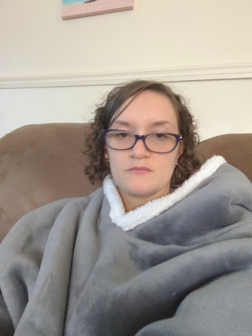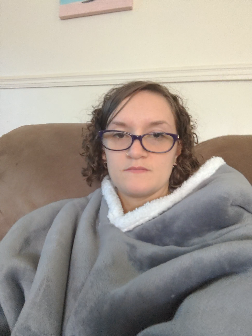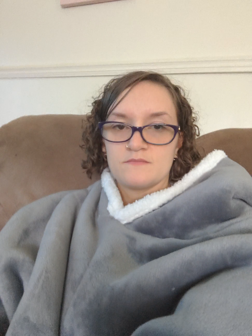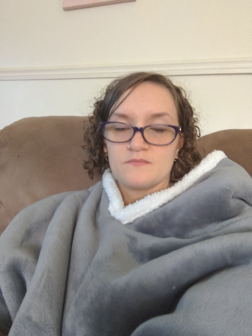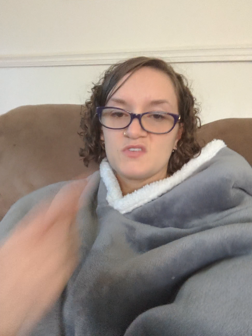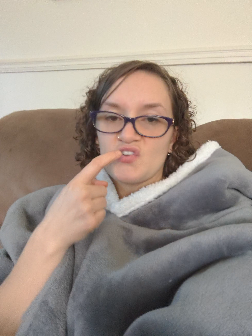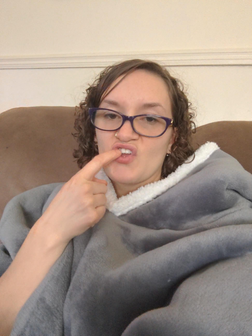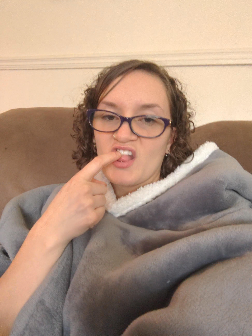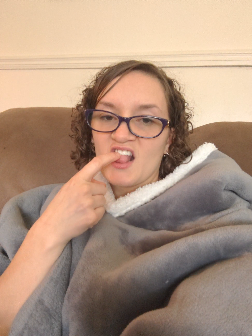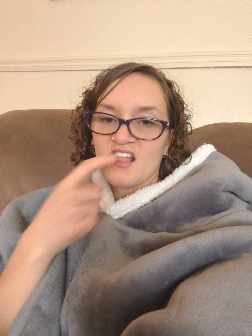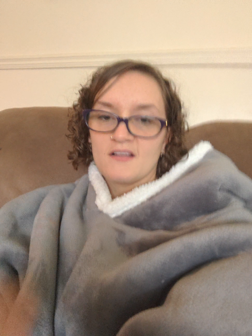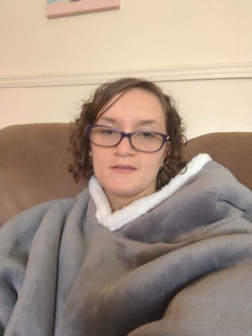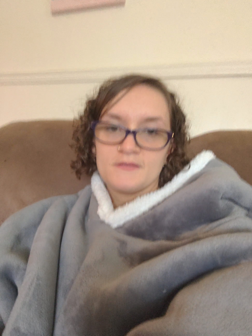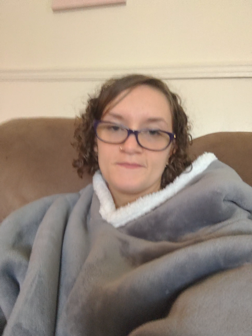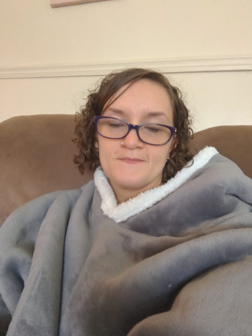tooth